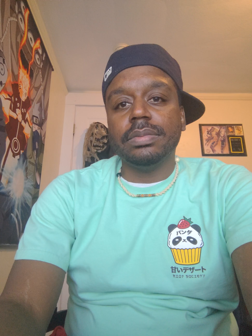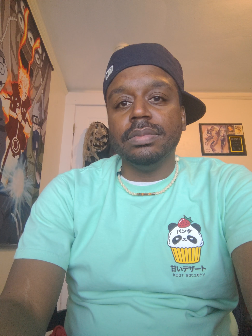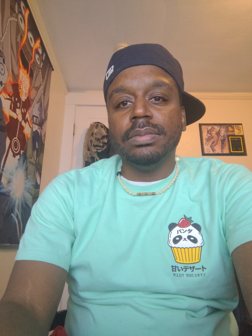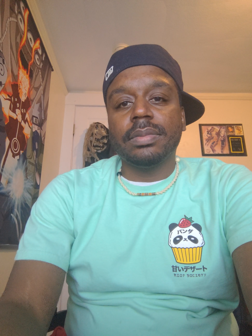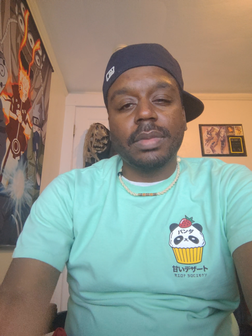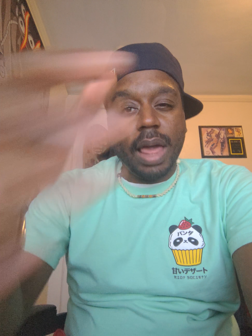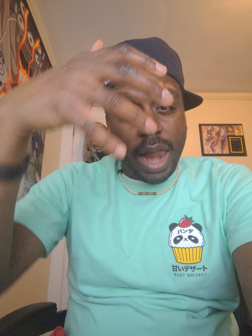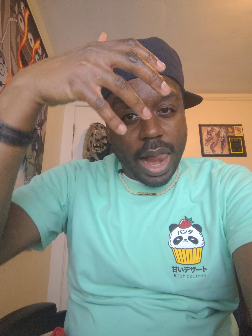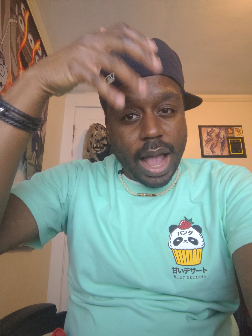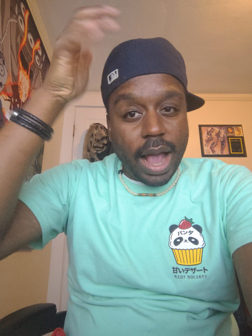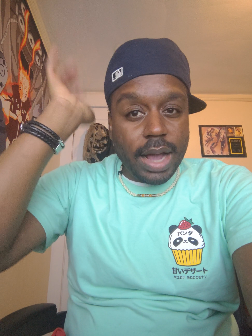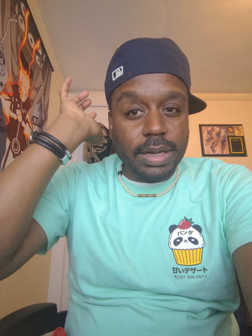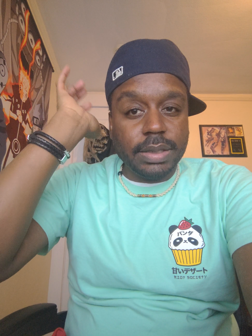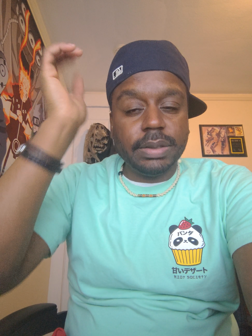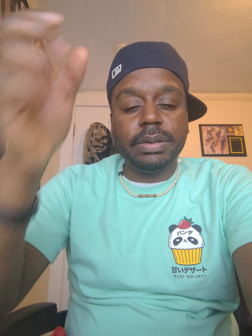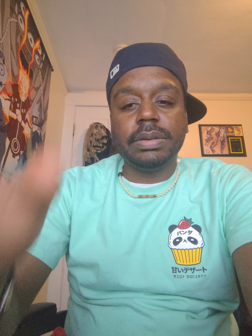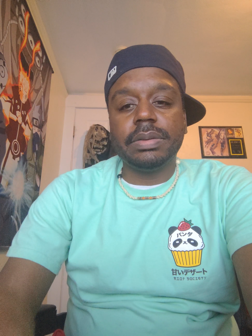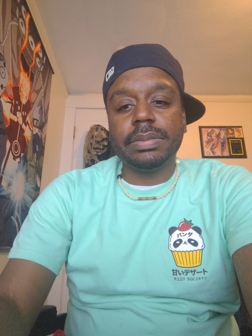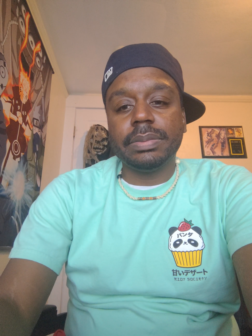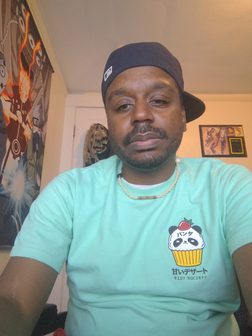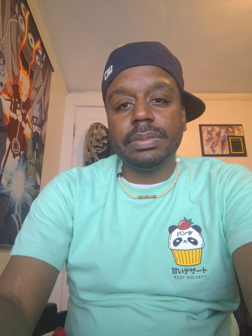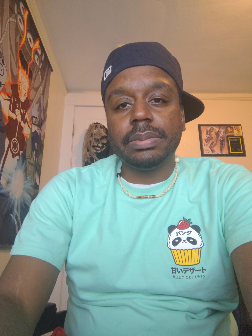lion